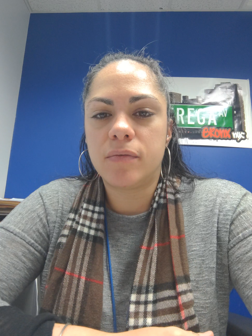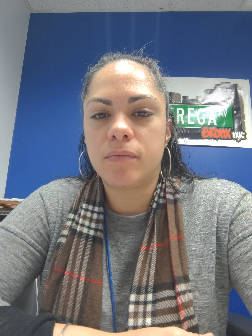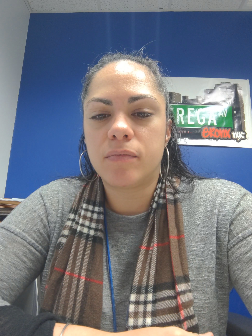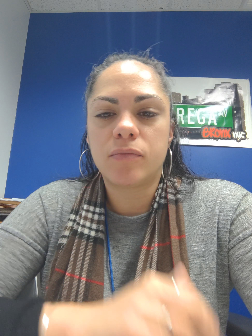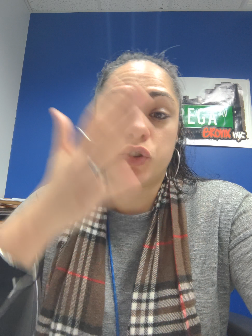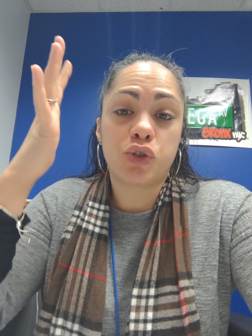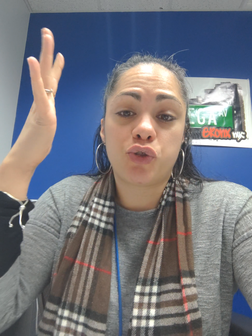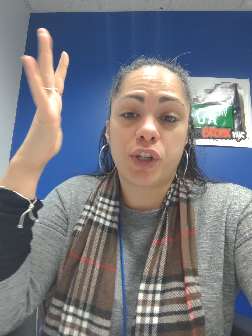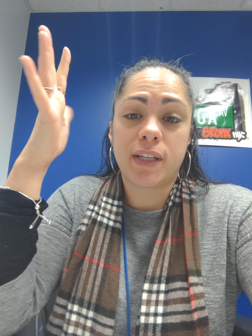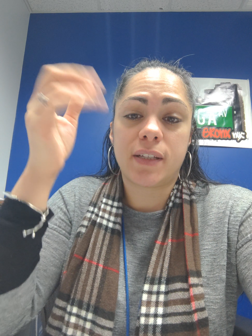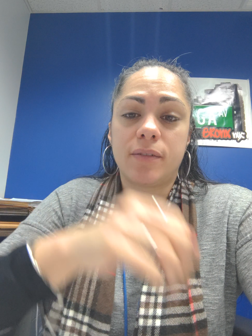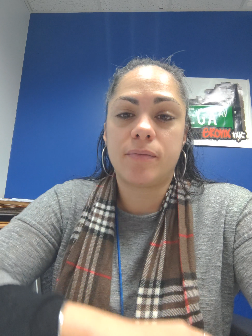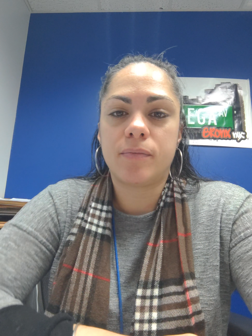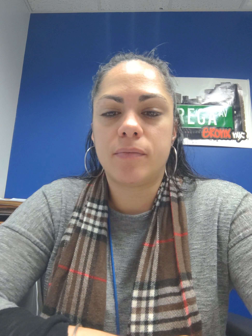tree